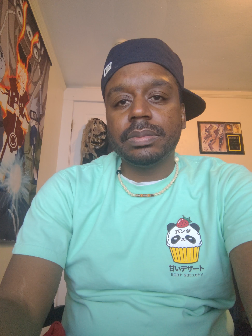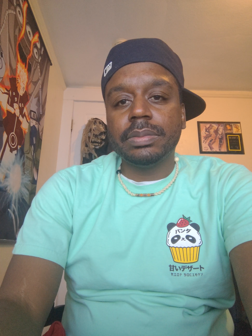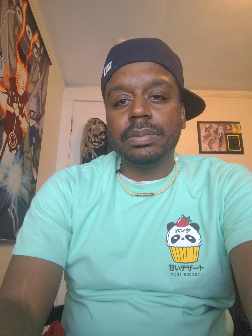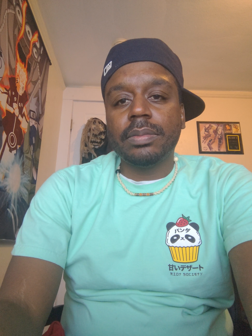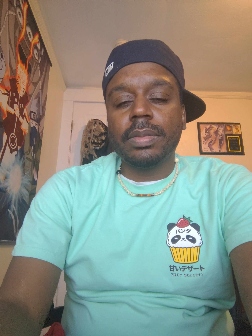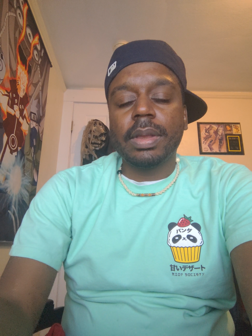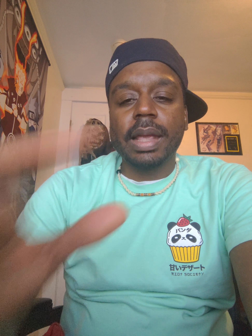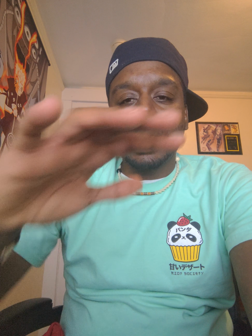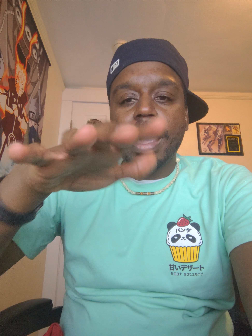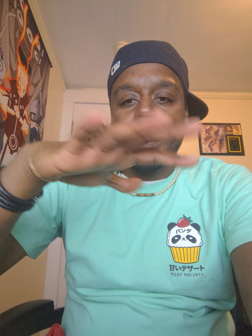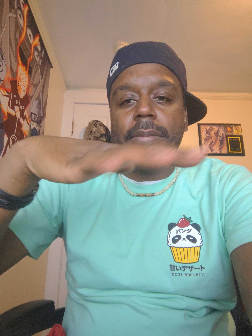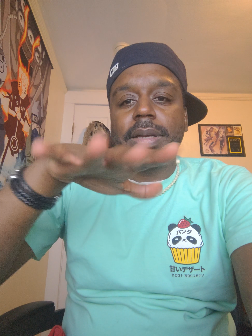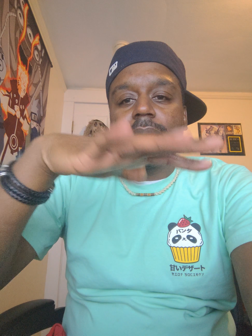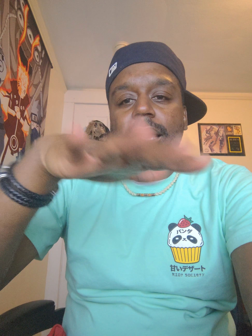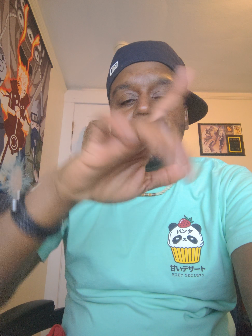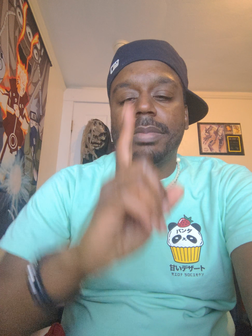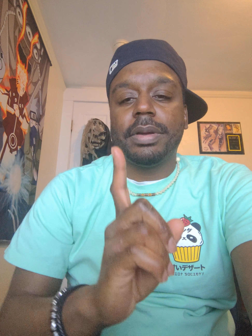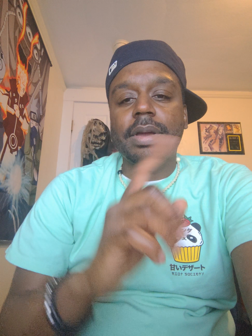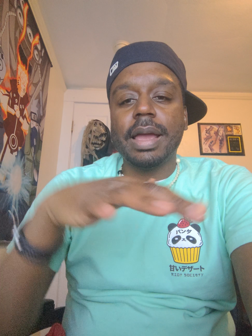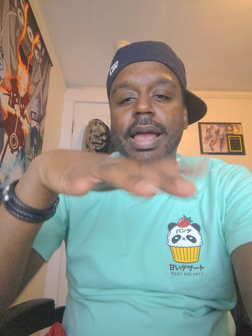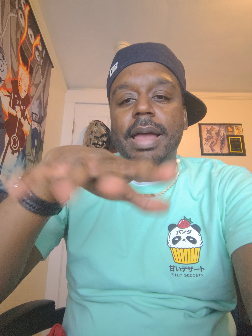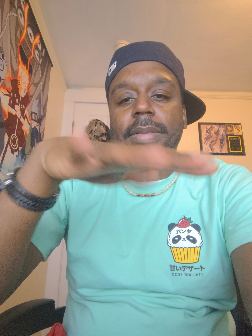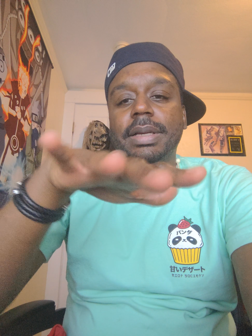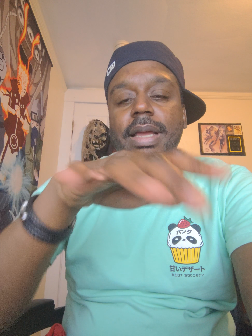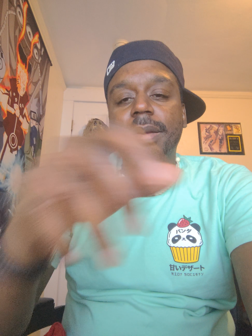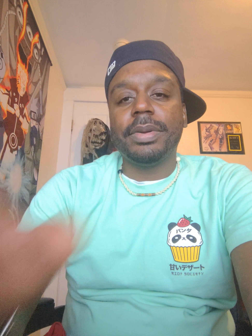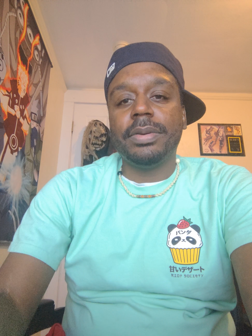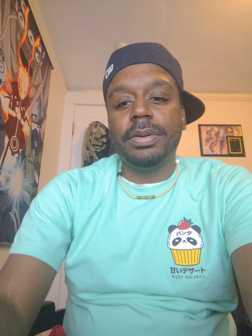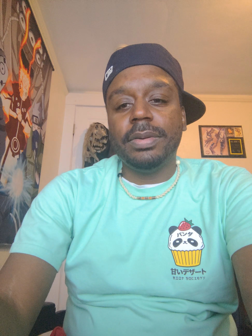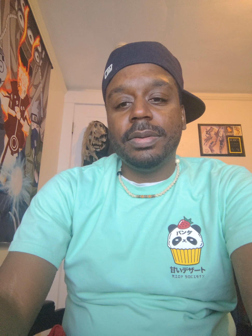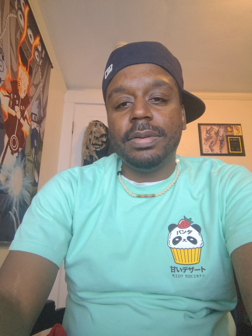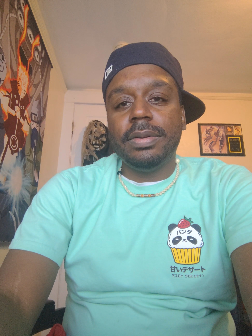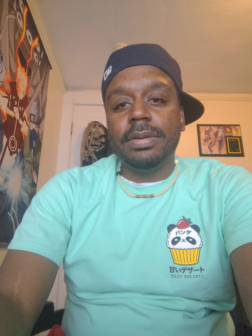helicopter